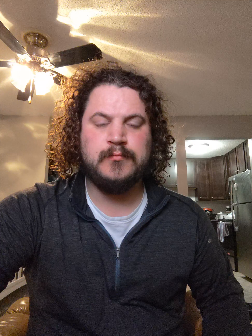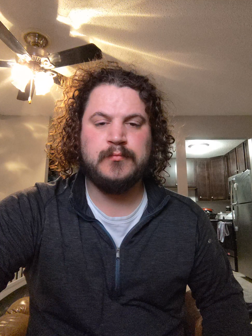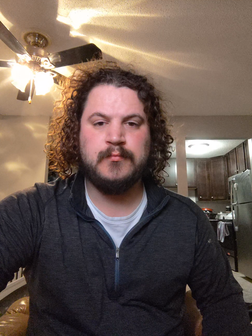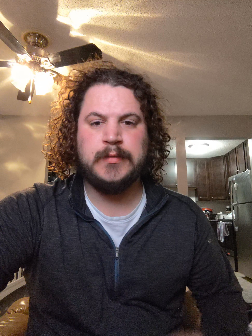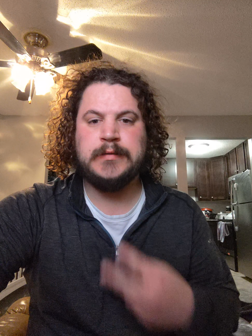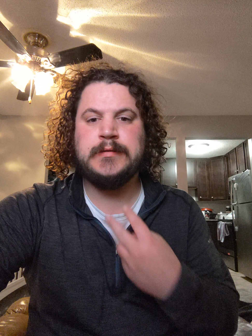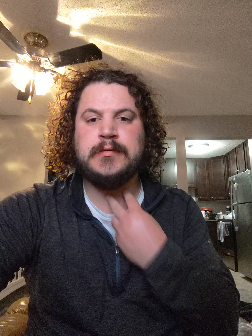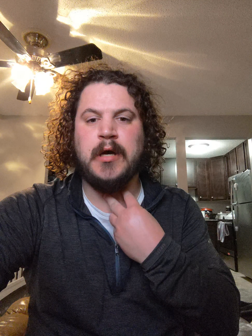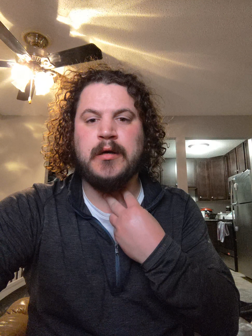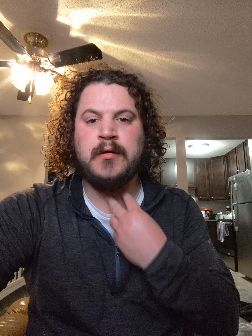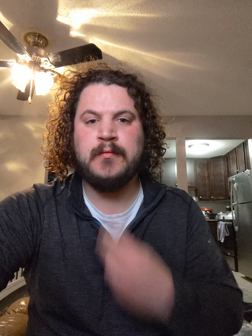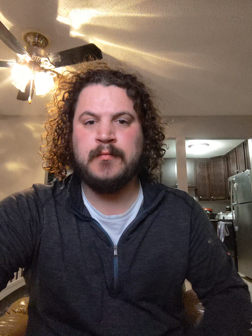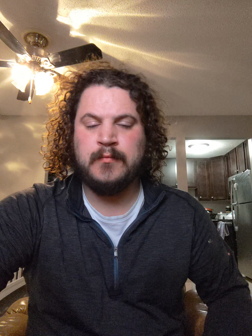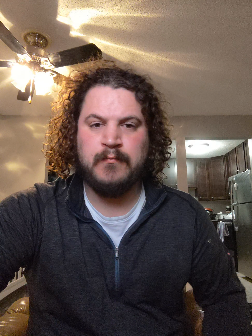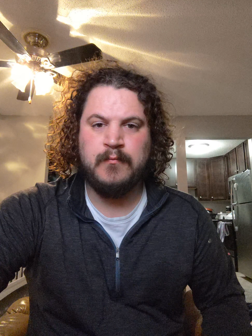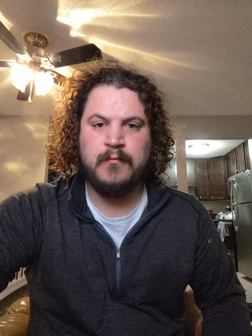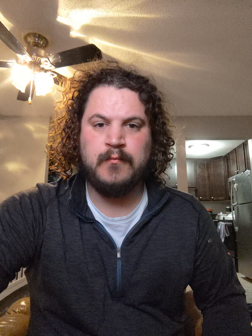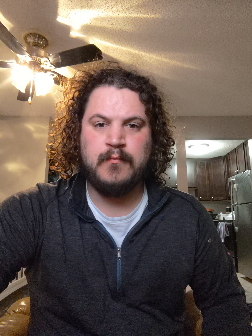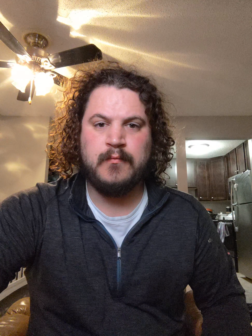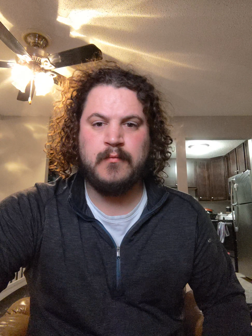stuck